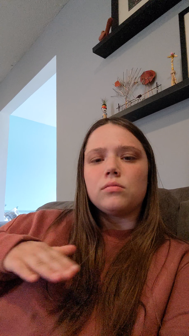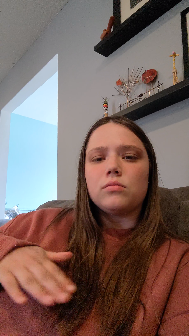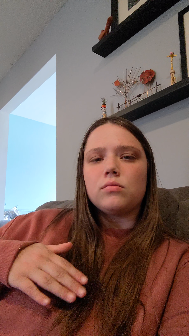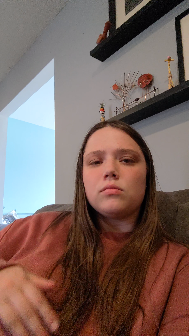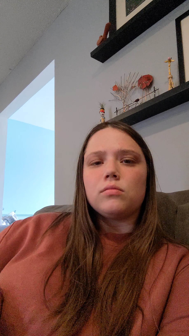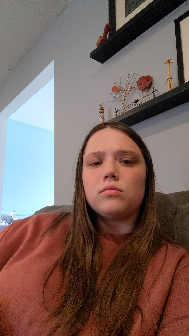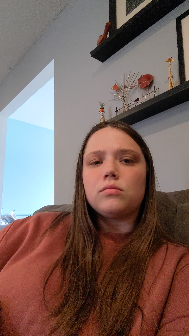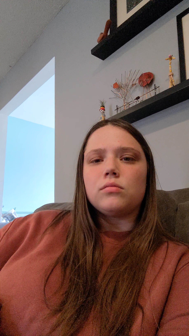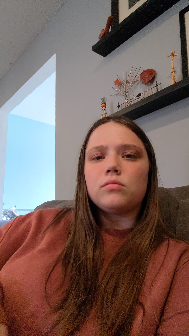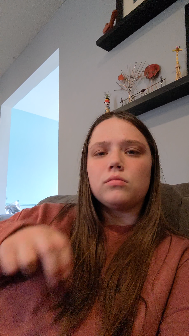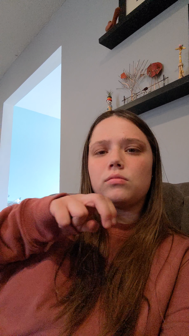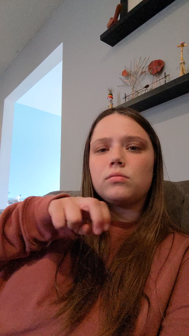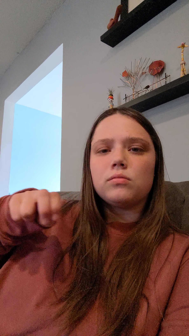couch